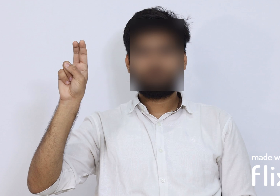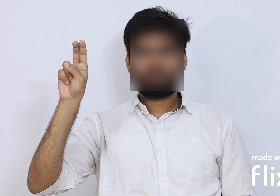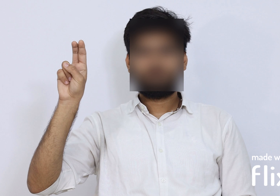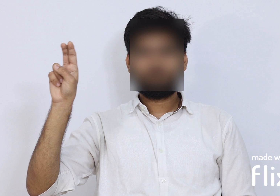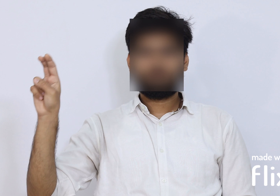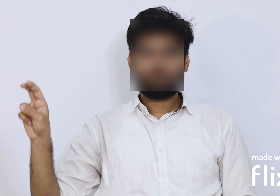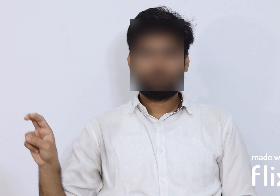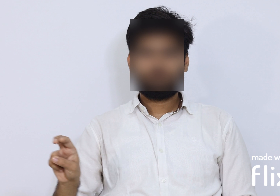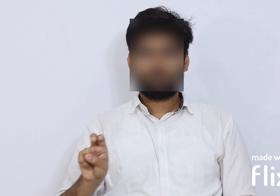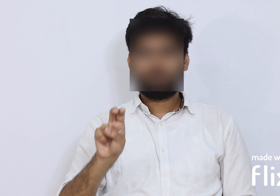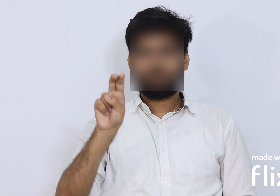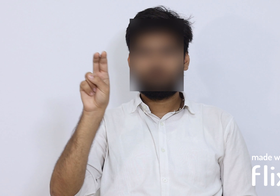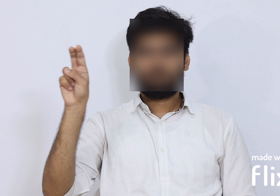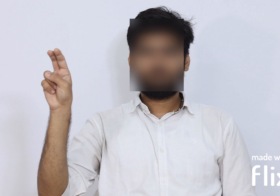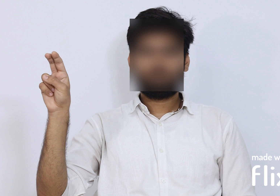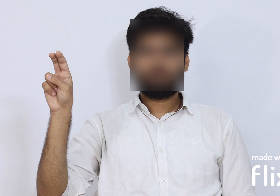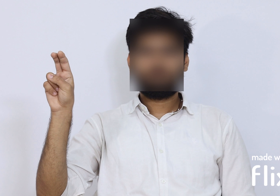ہ